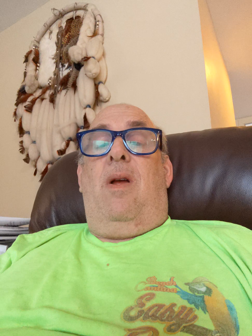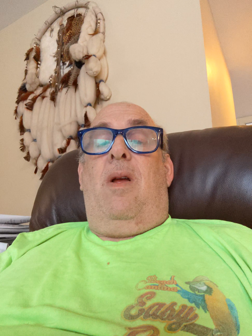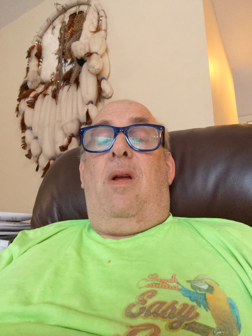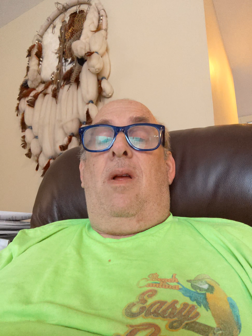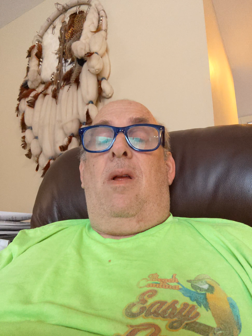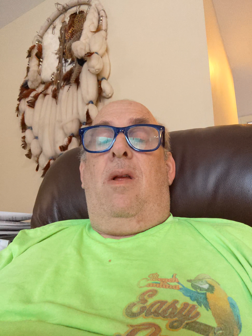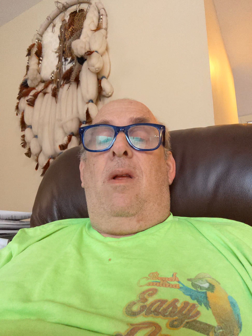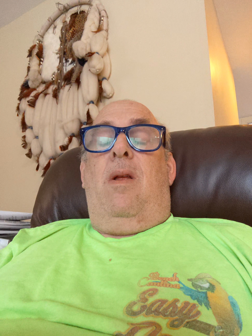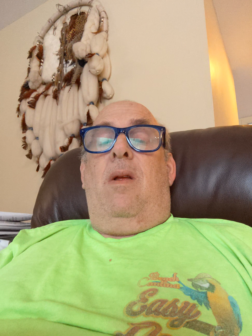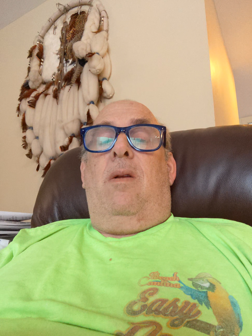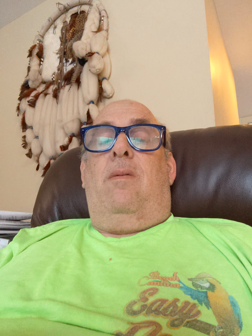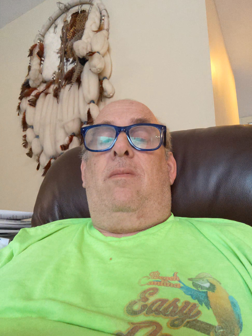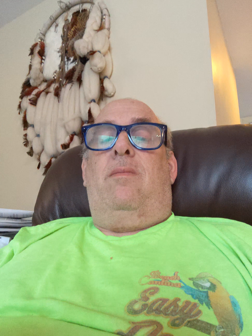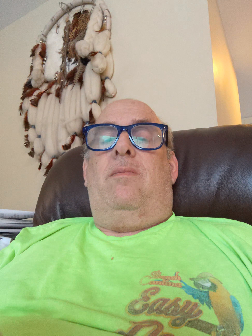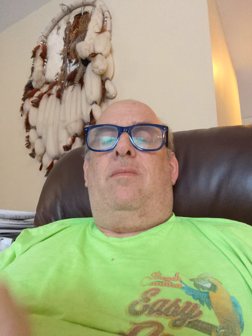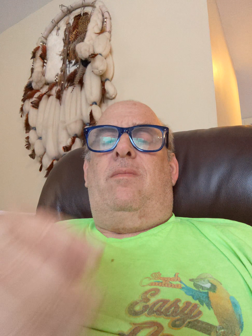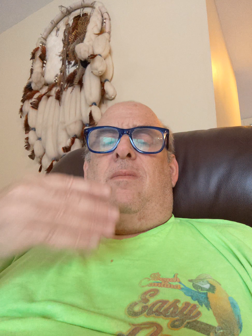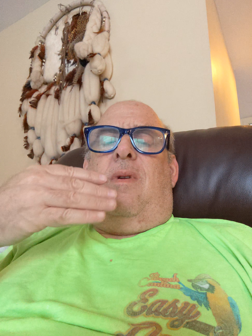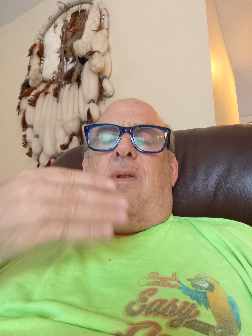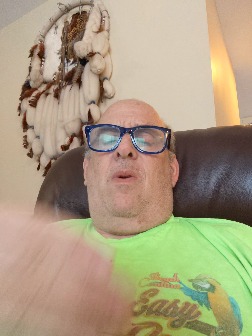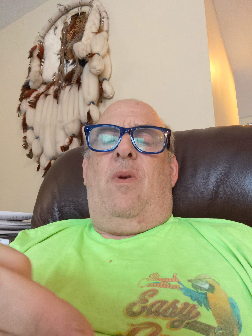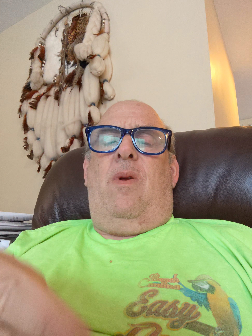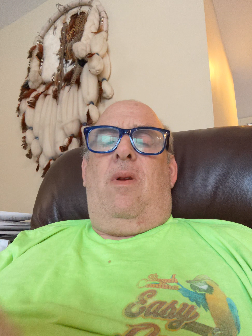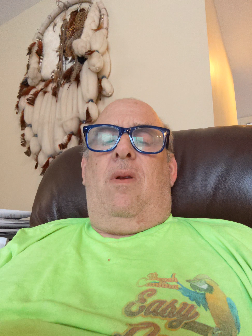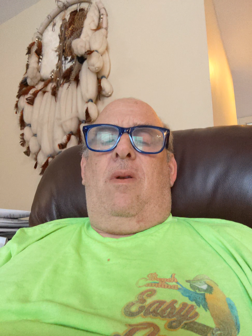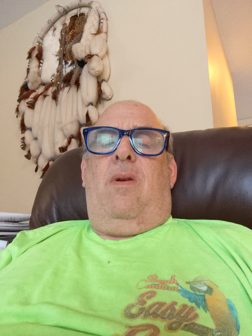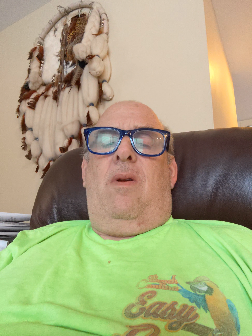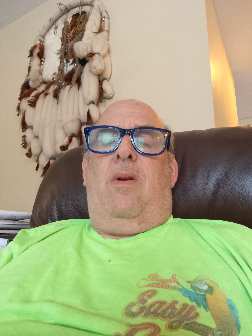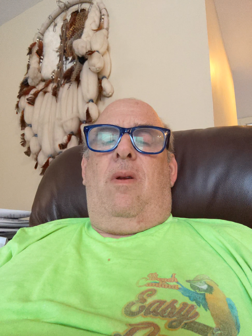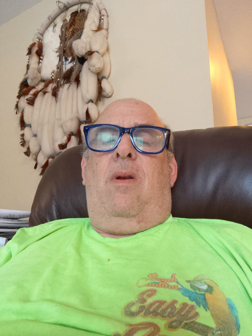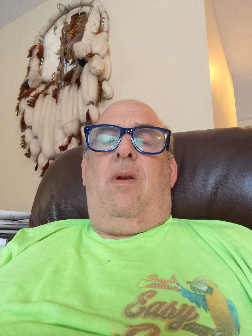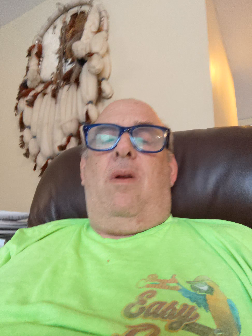close